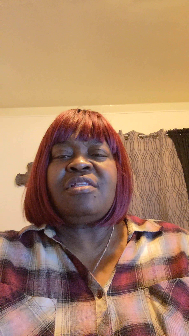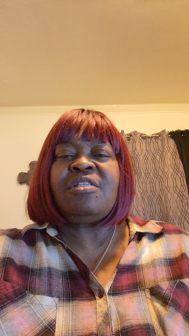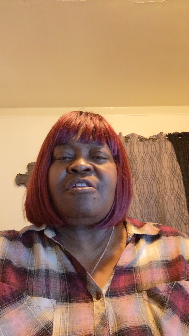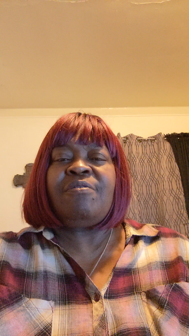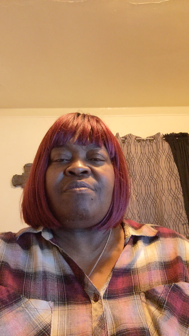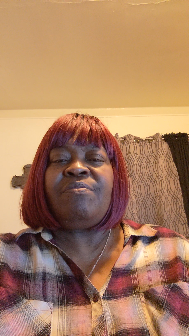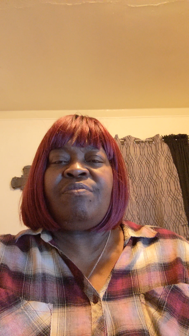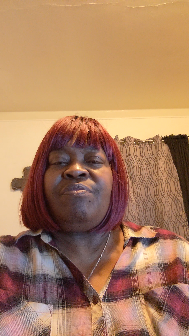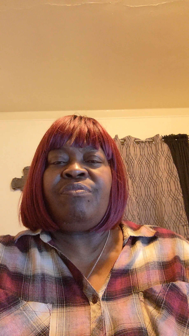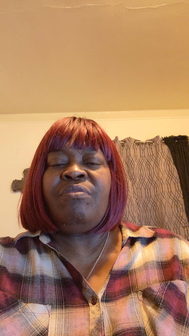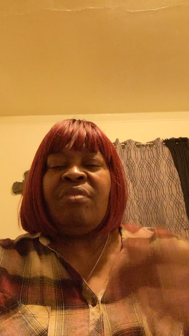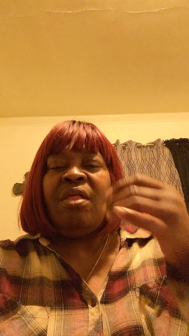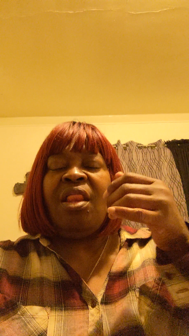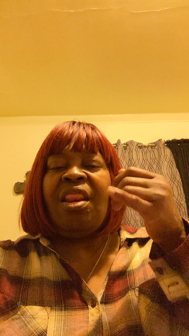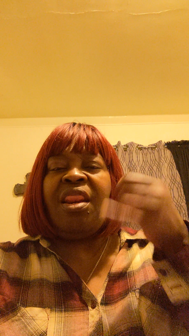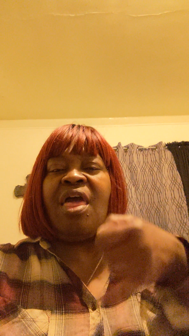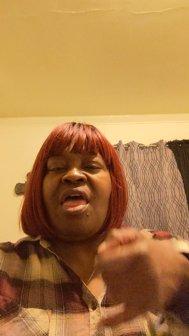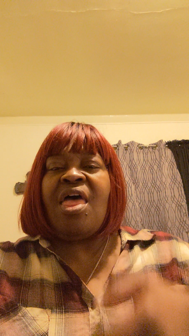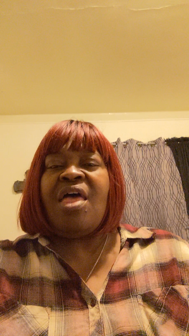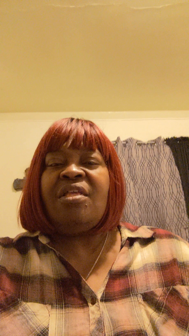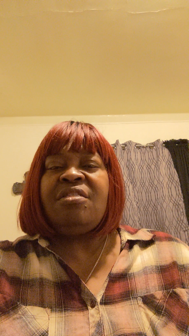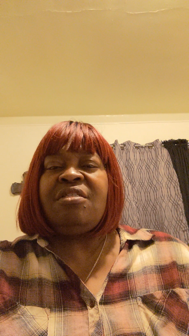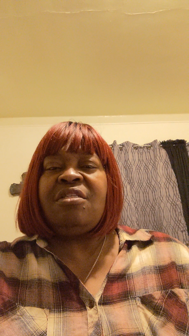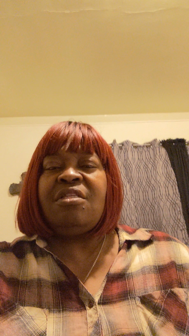last